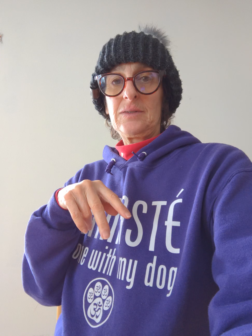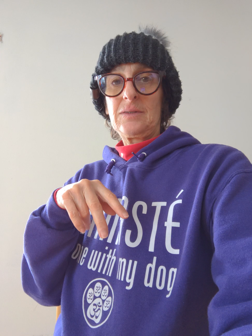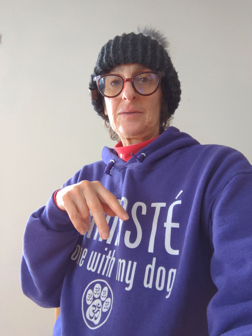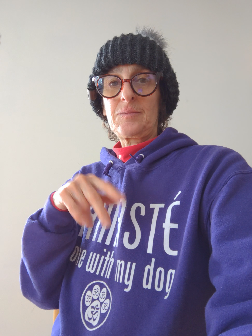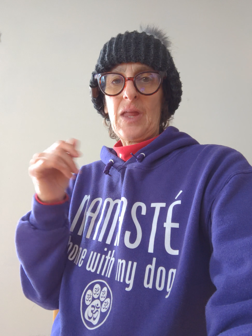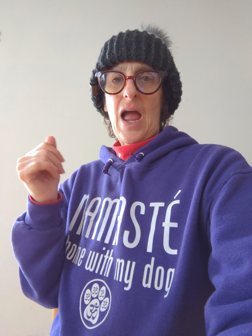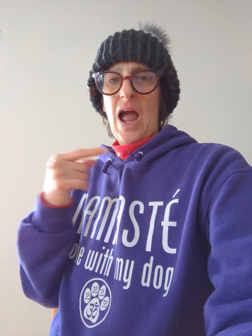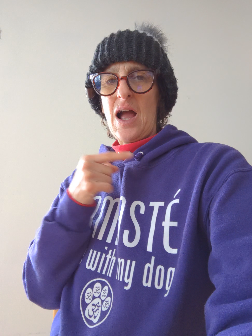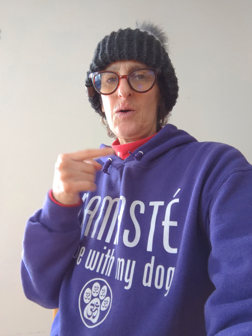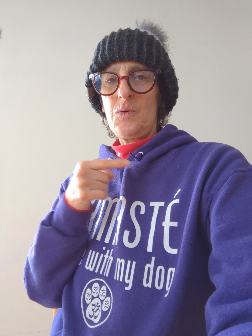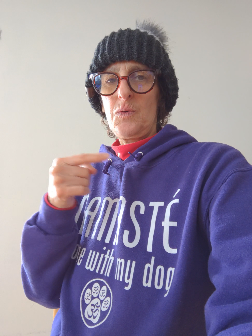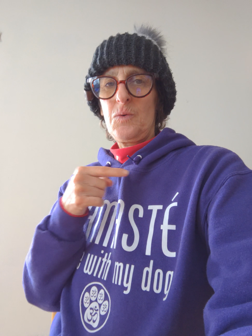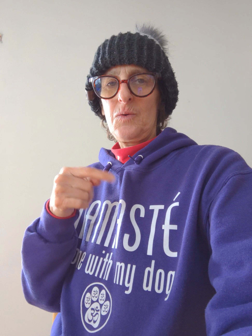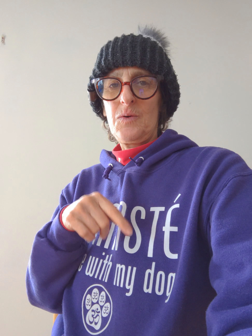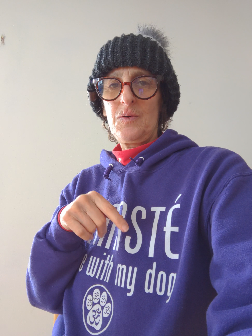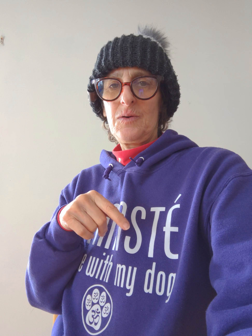owie